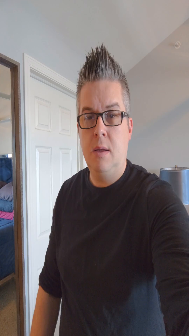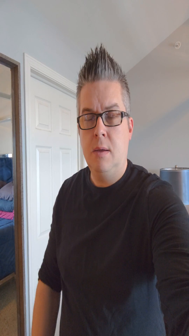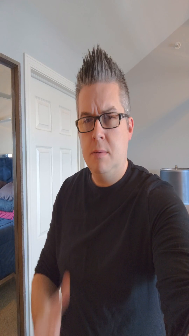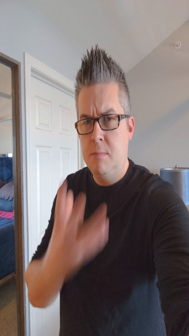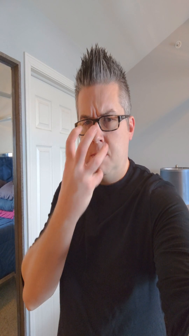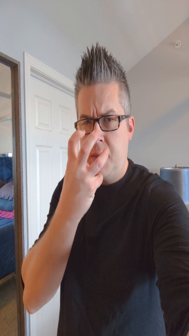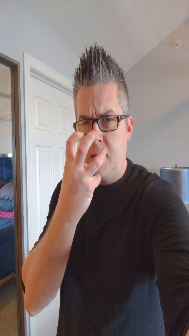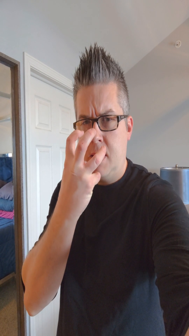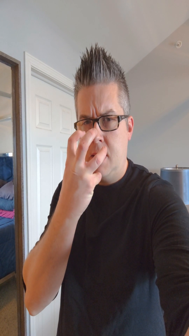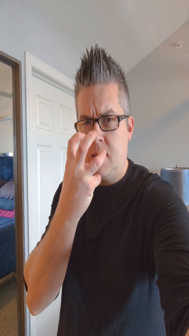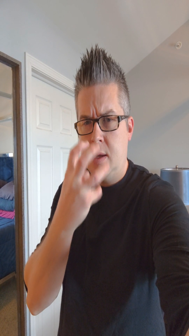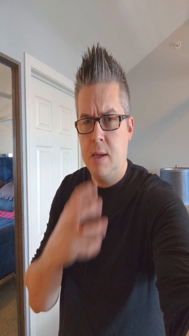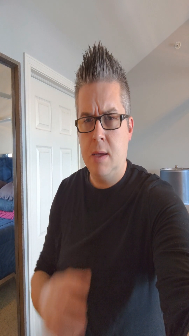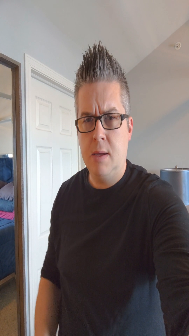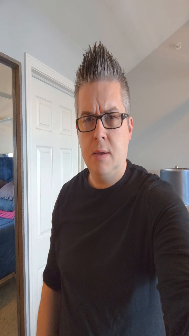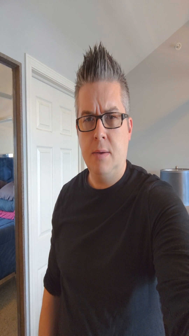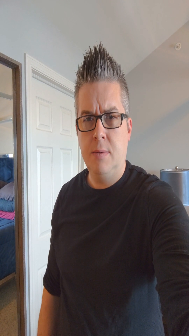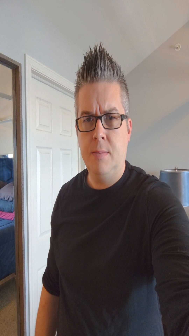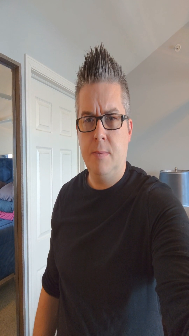mad